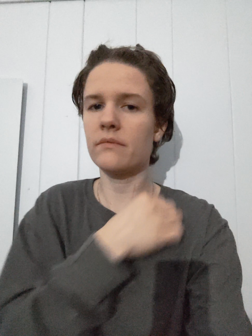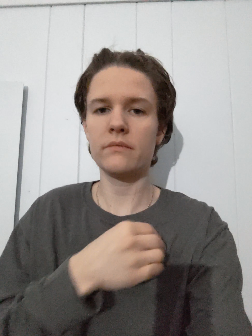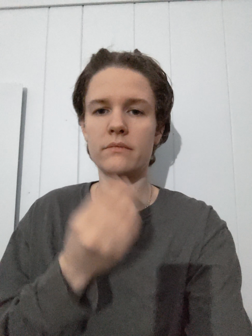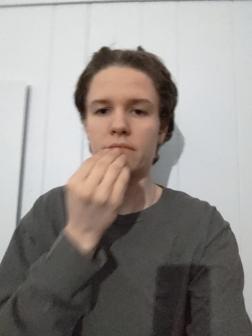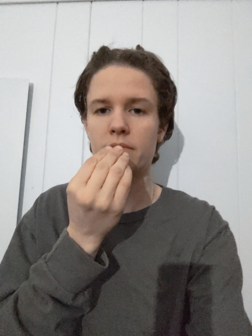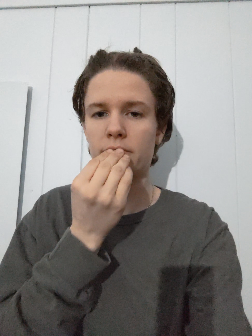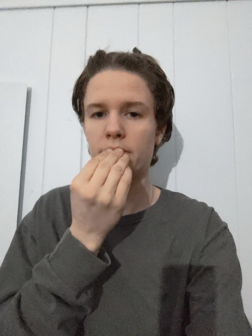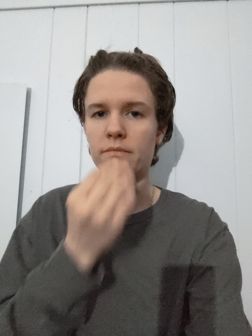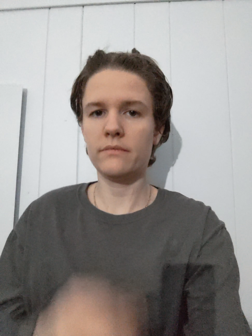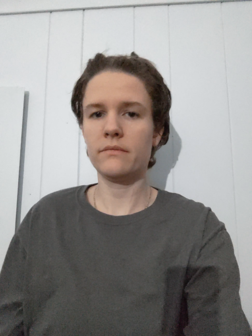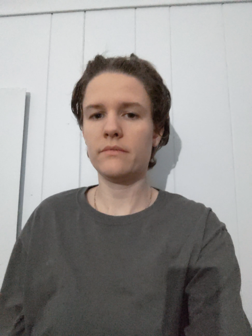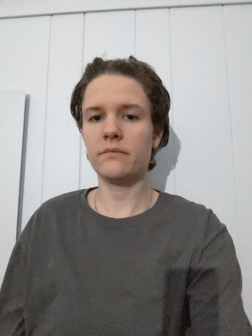food